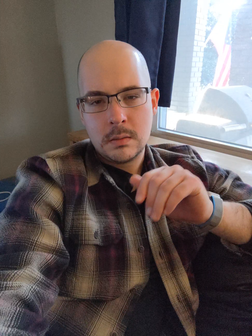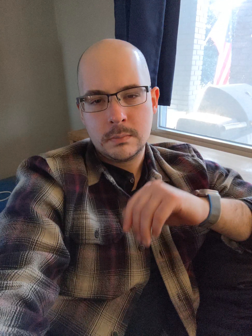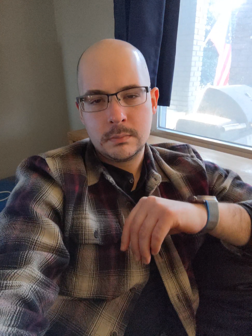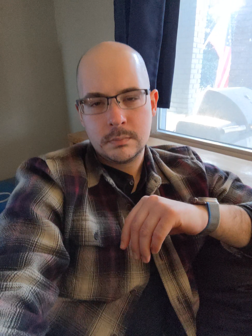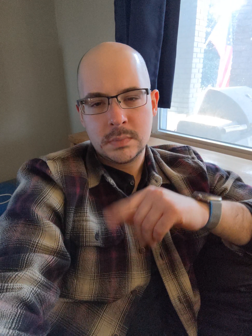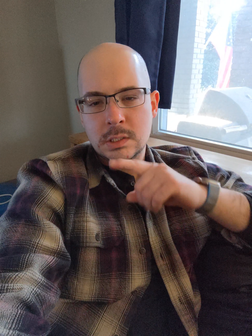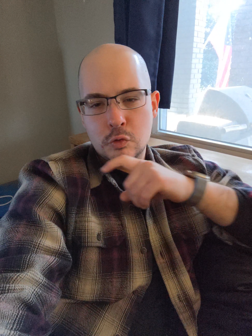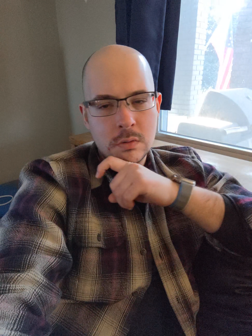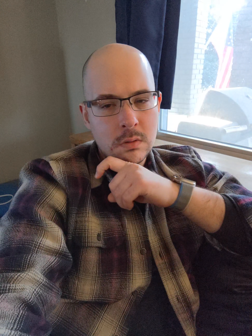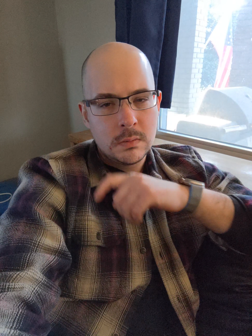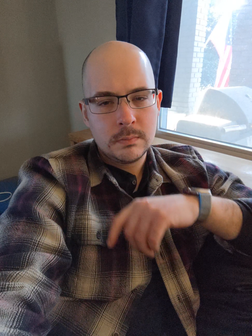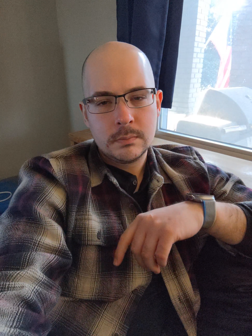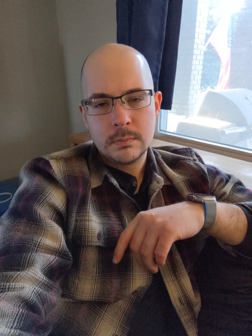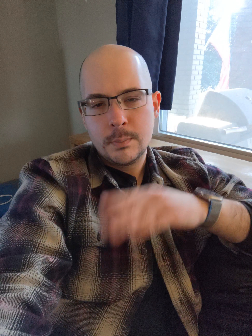cereal